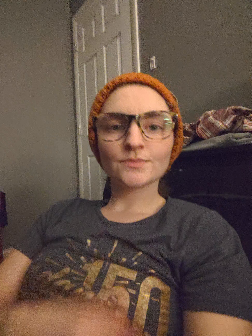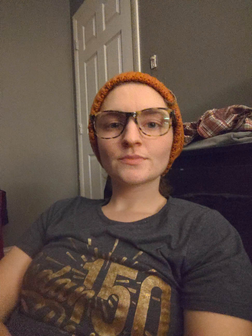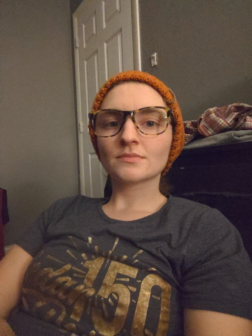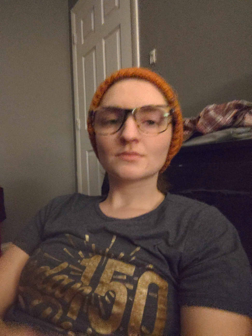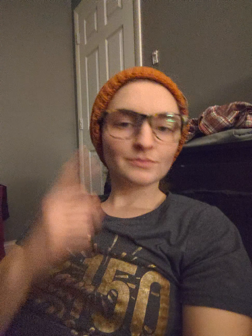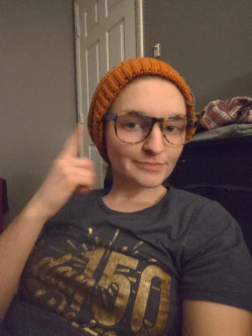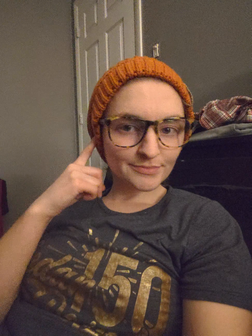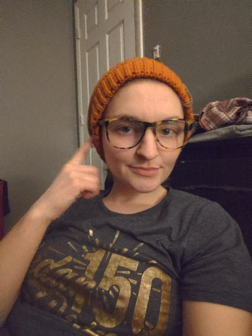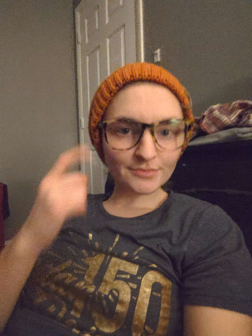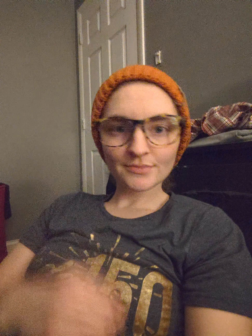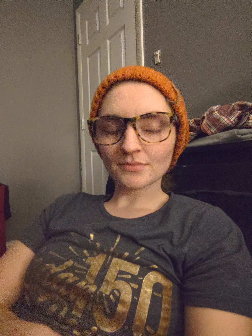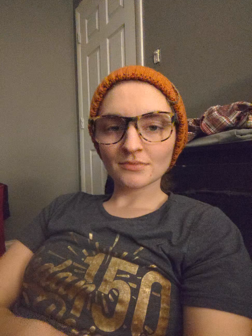ear